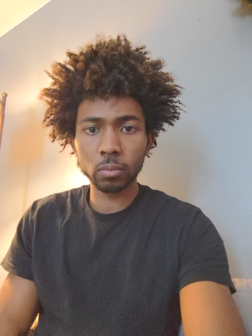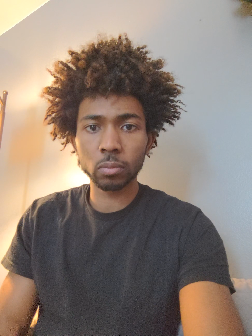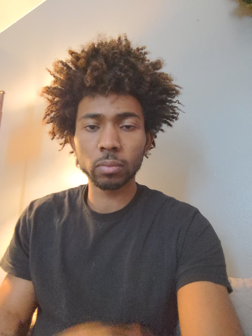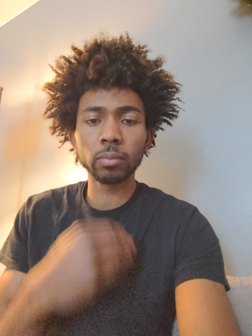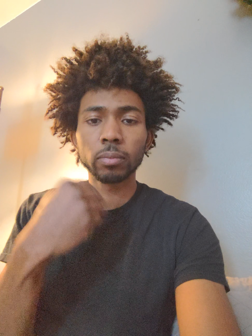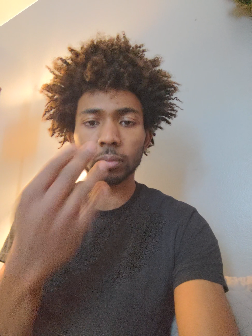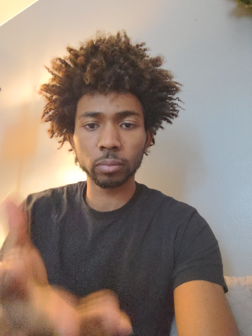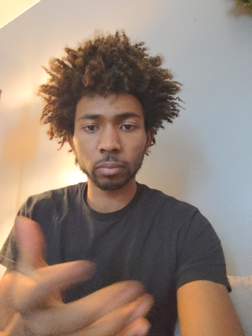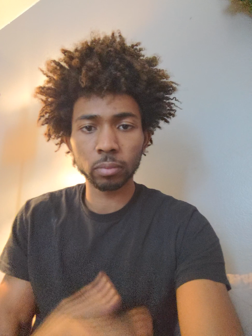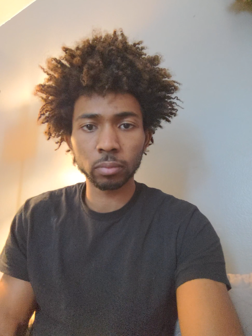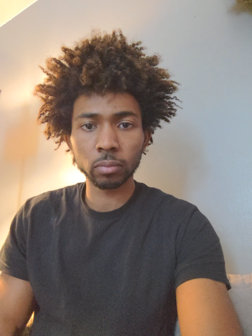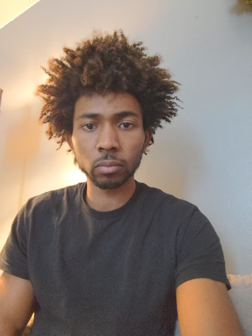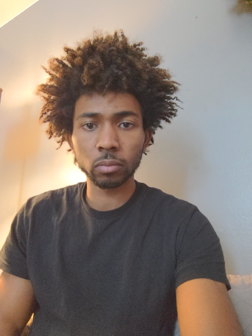give